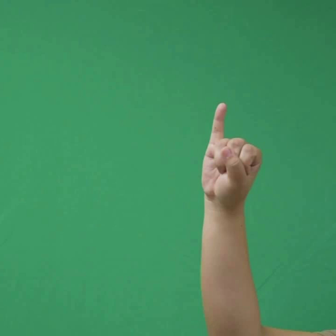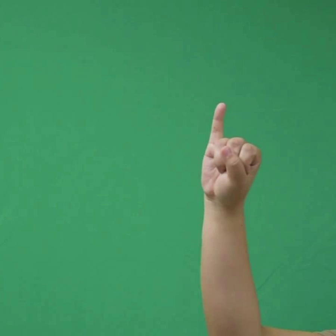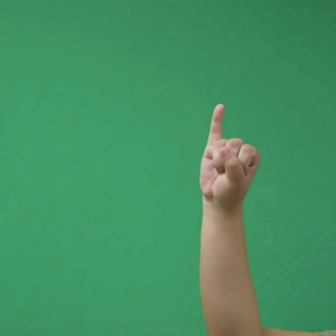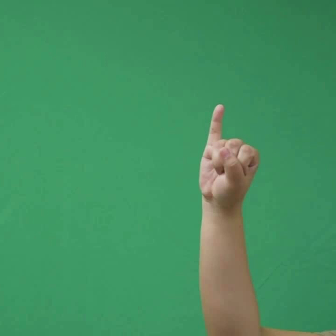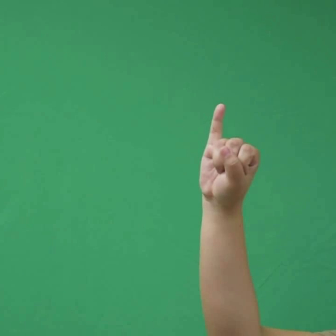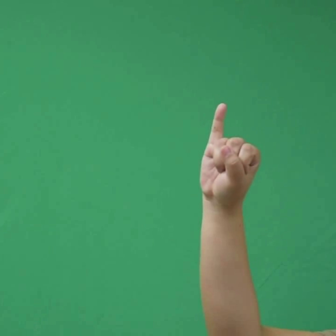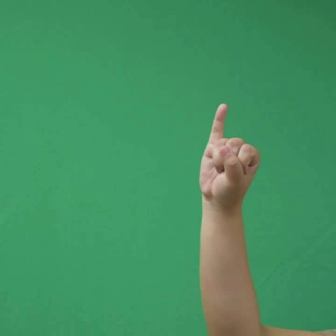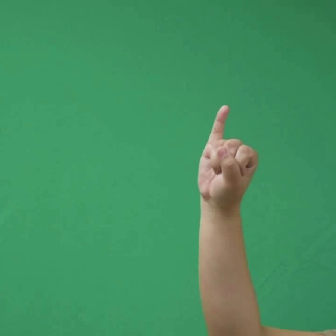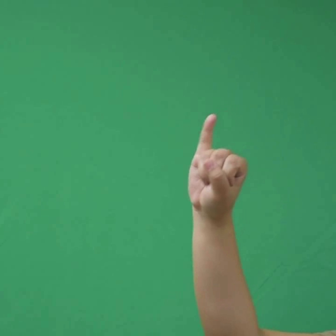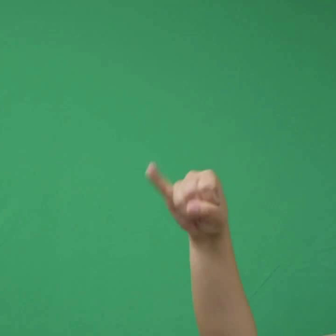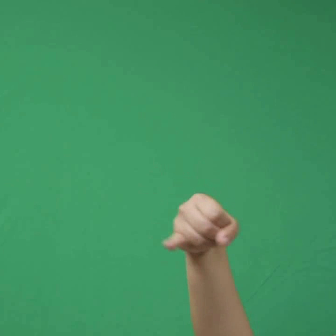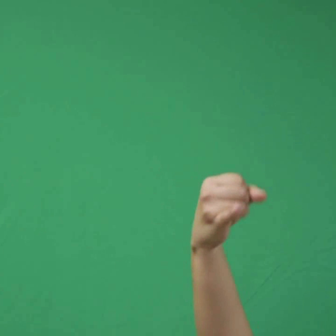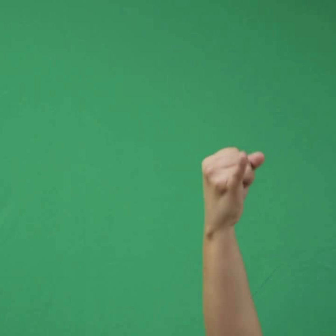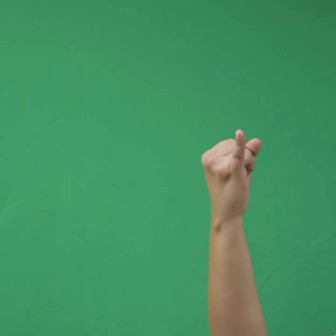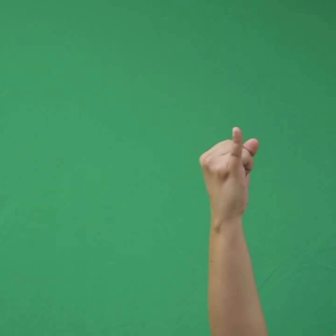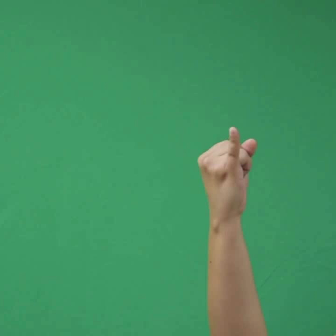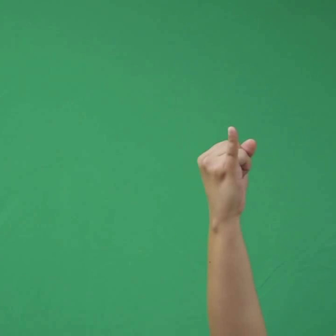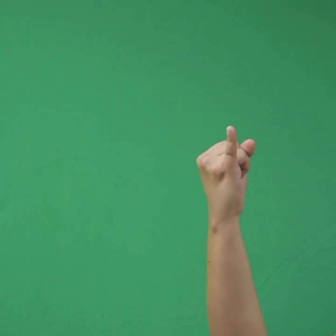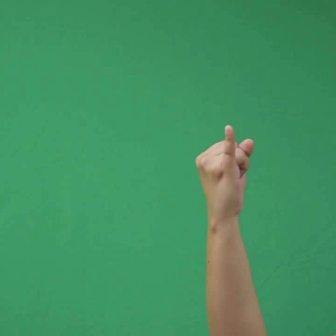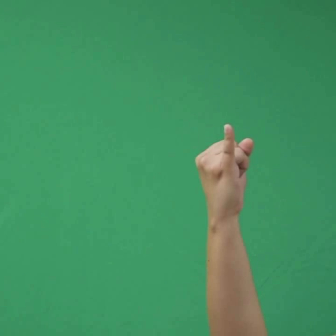J